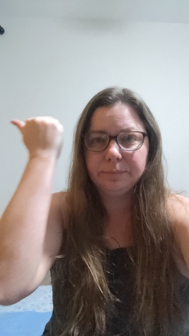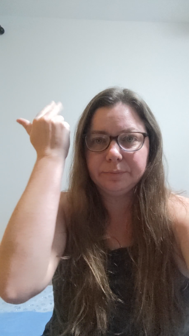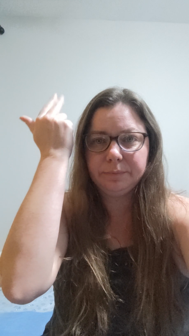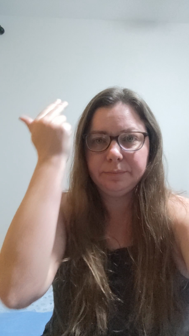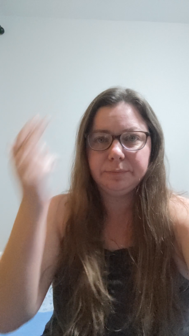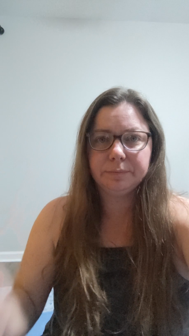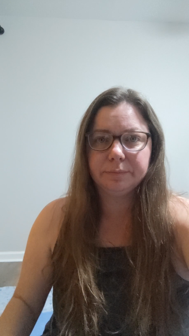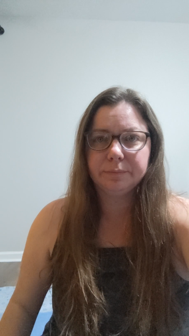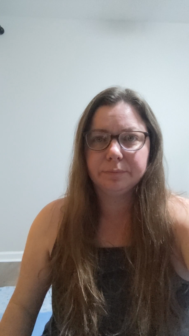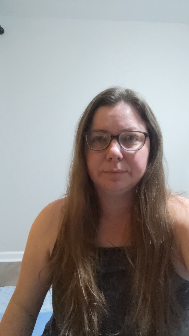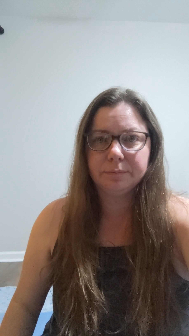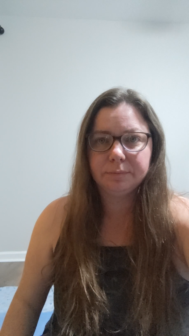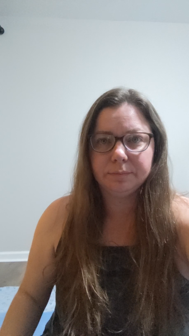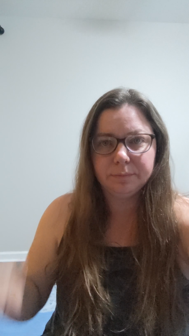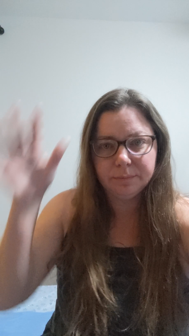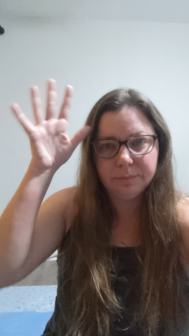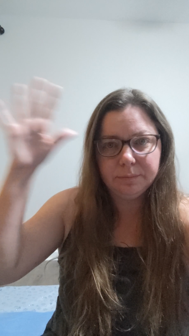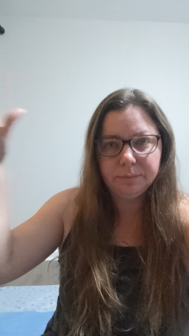moose